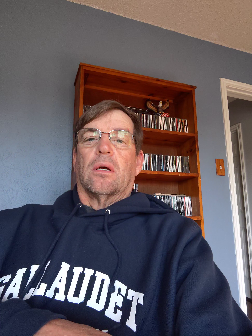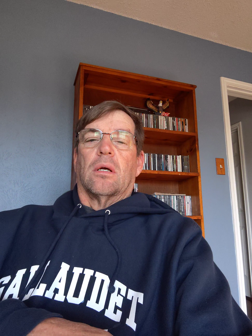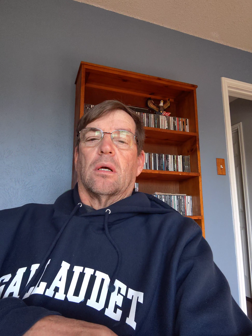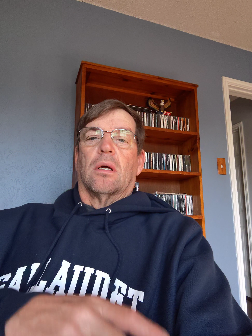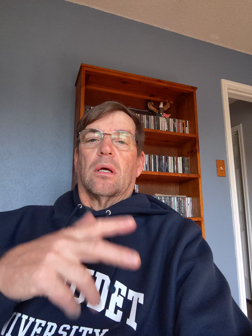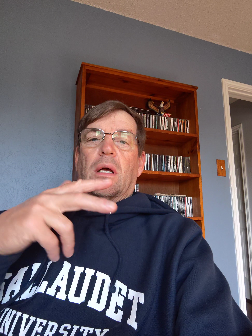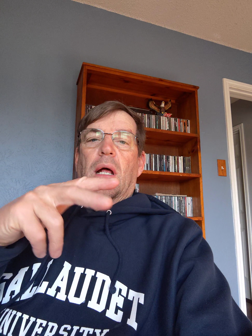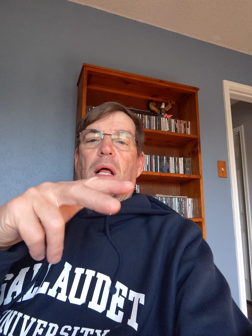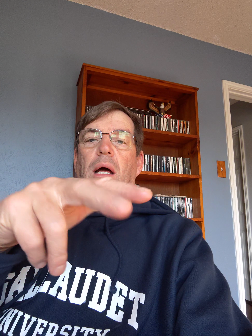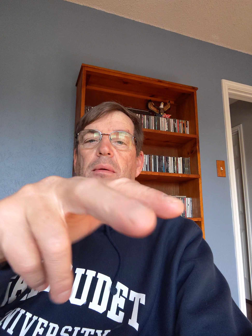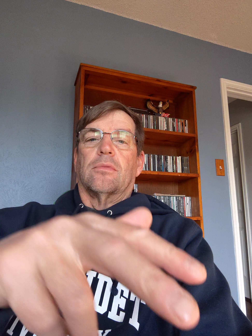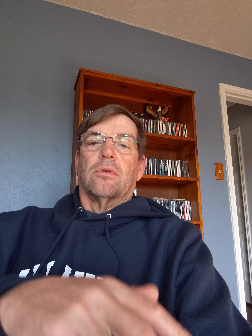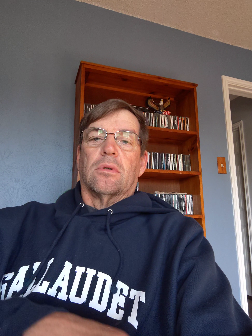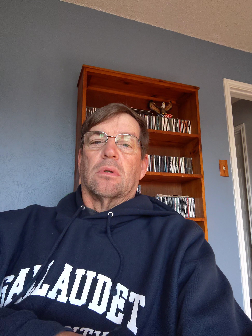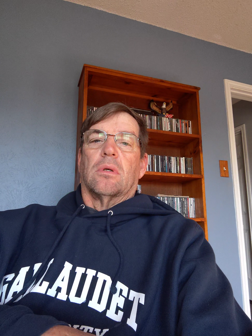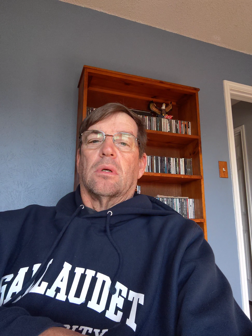helicopter